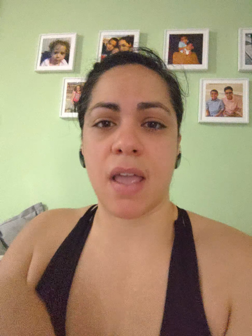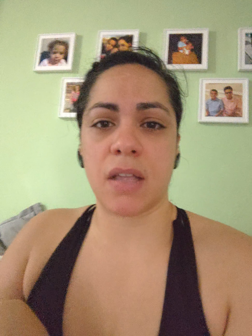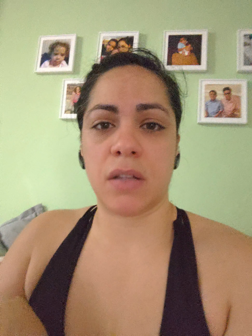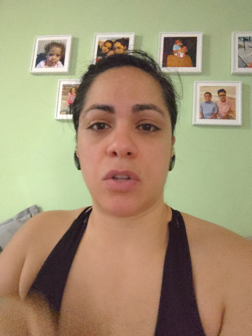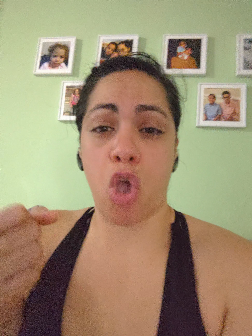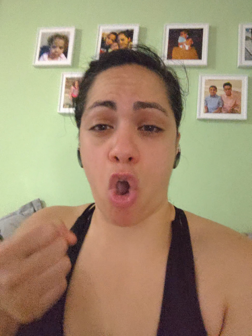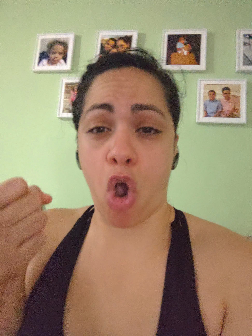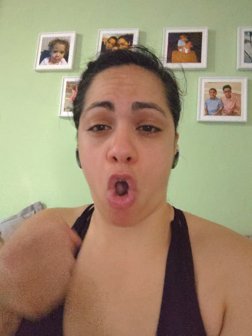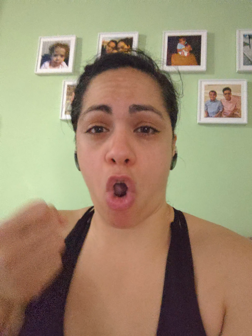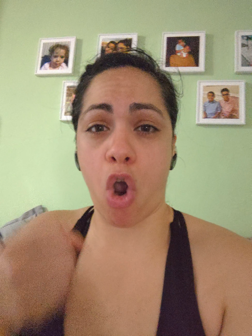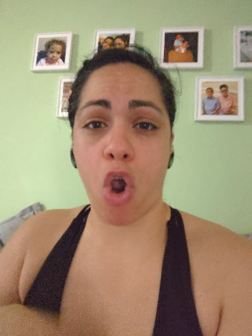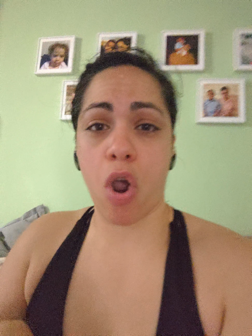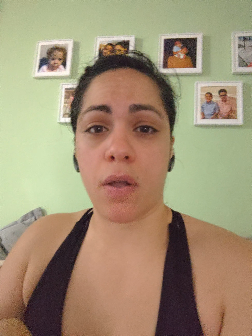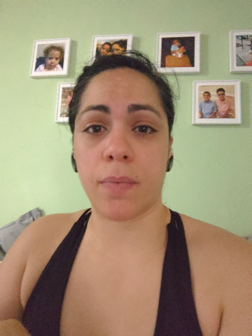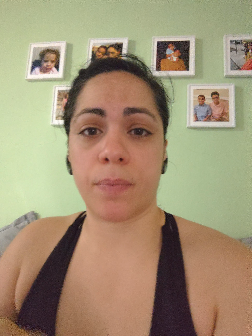car